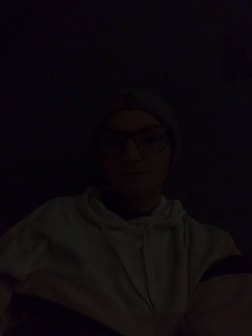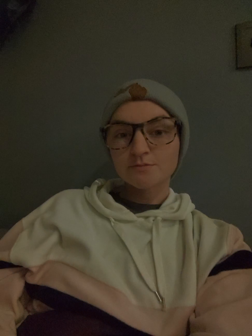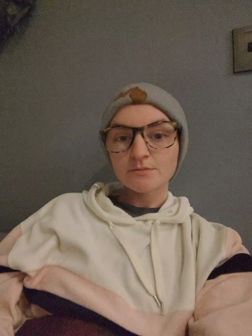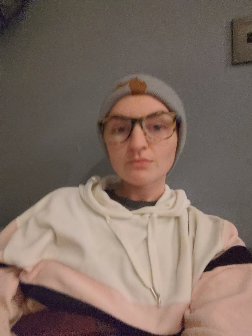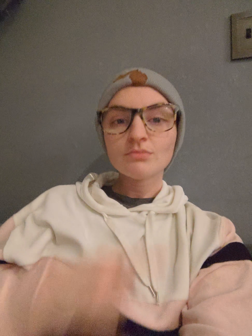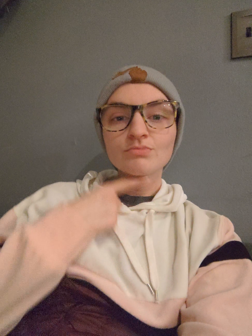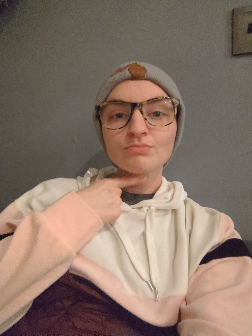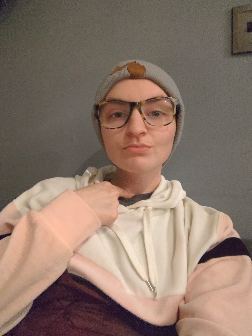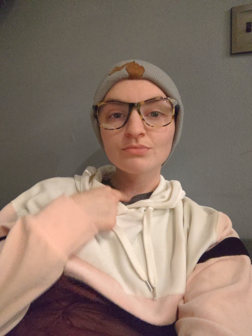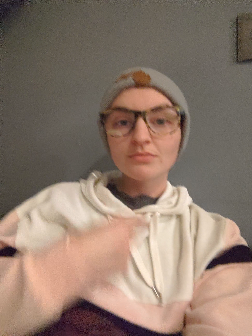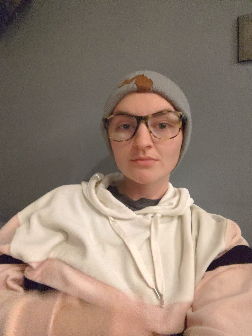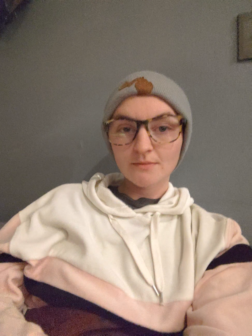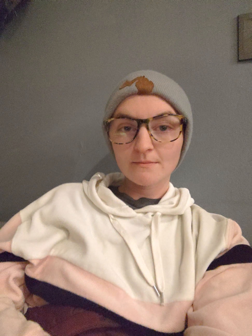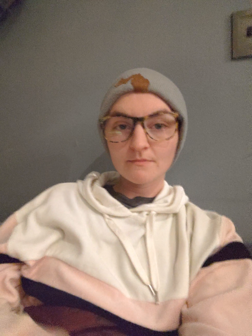thirsty